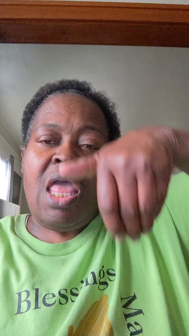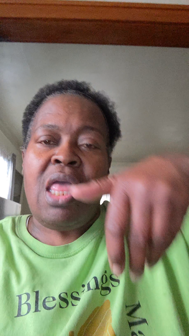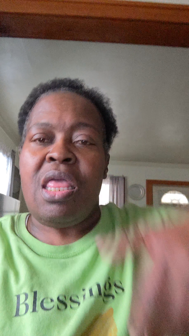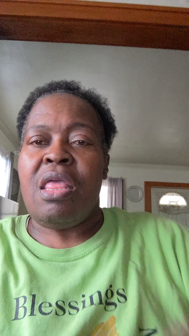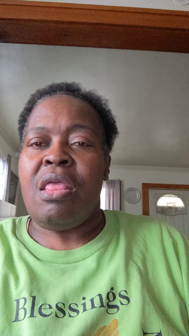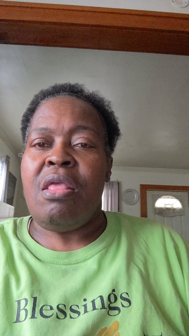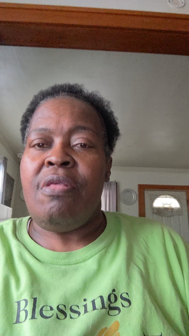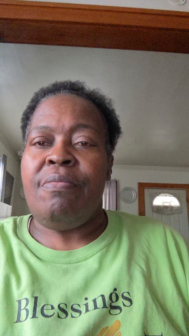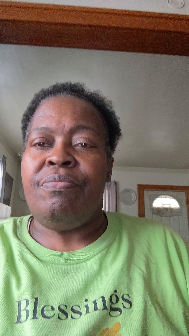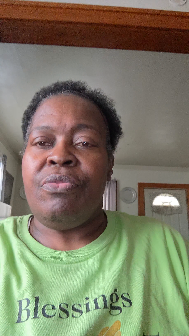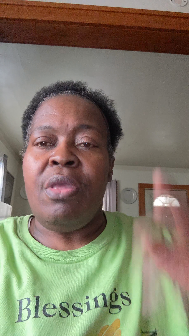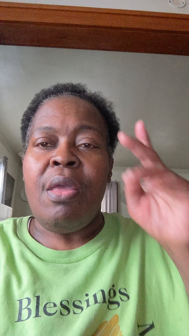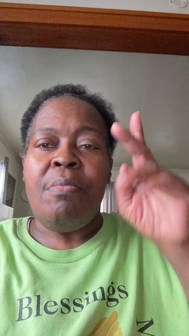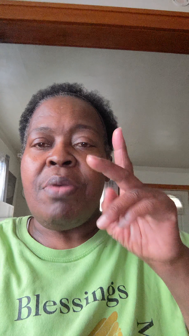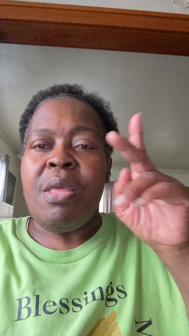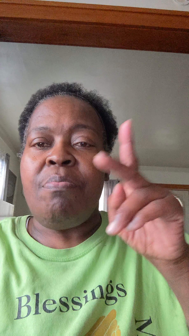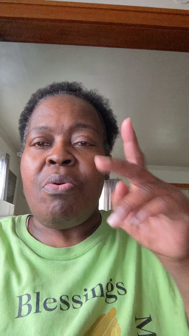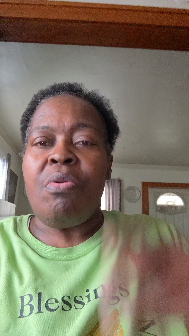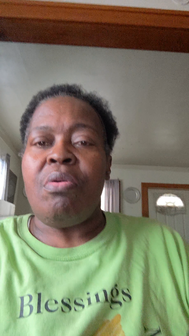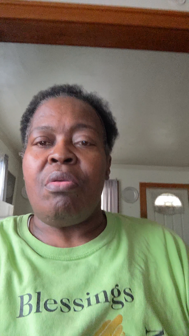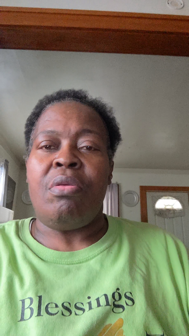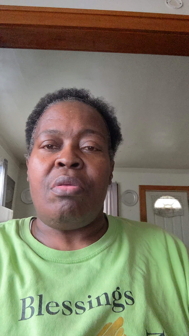people